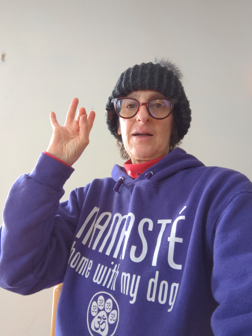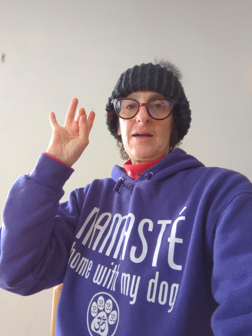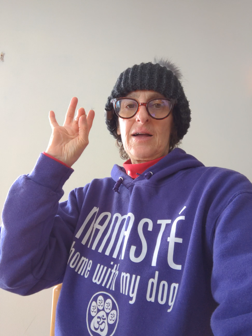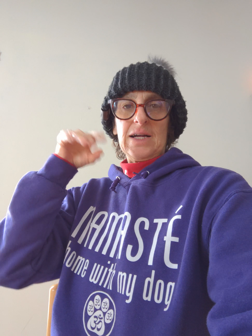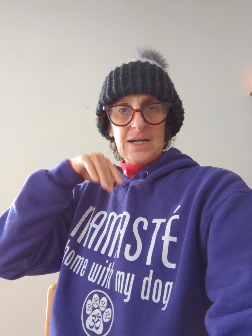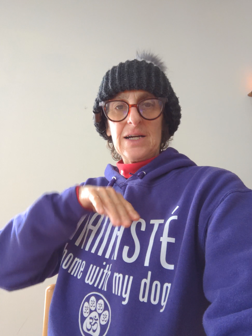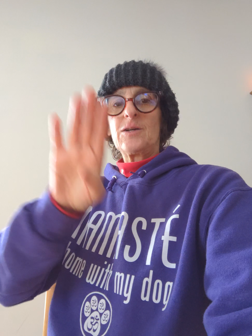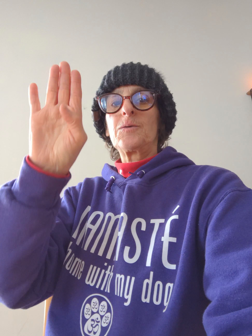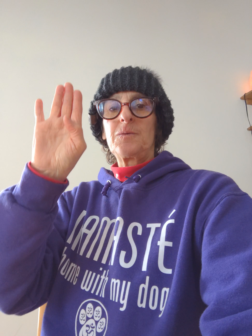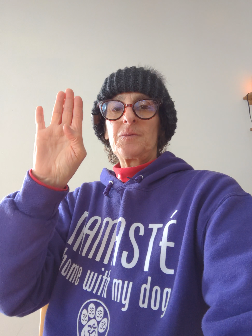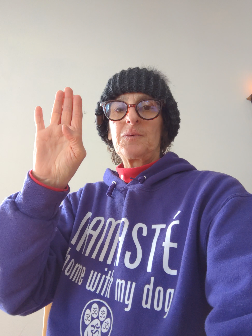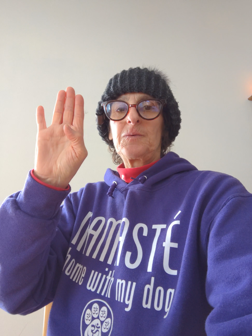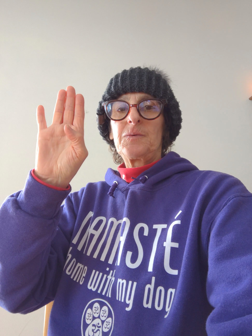into